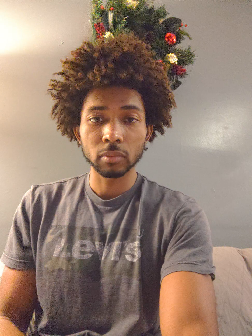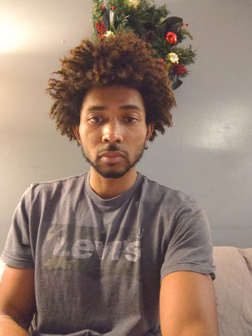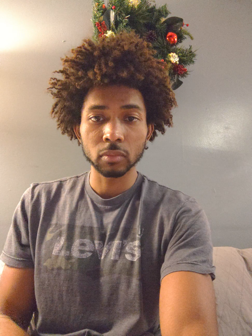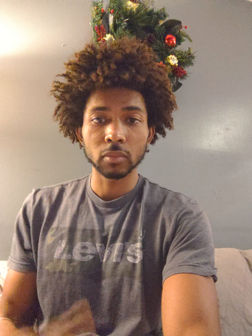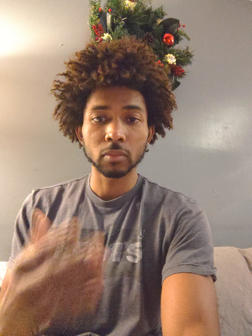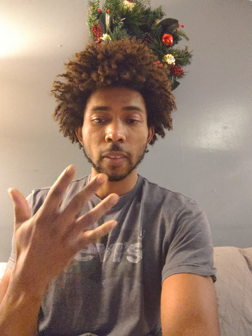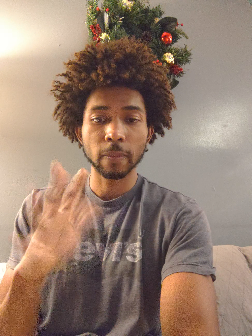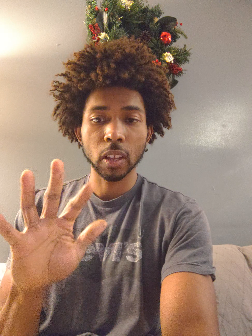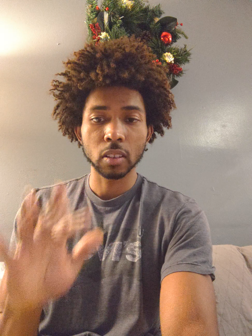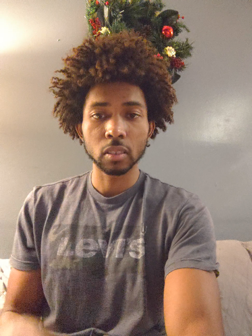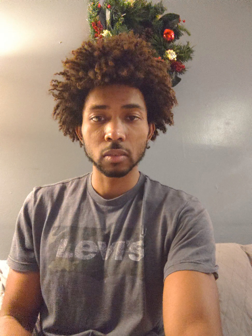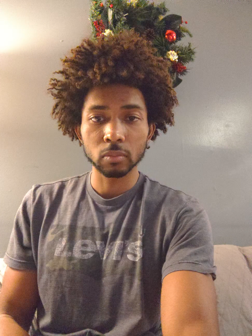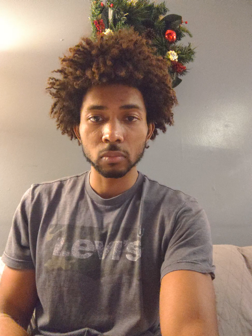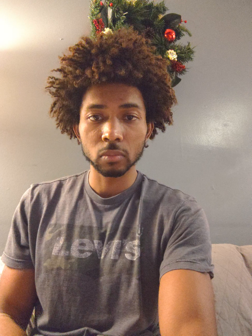finish